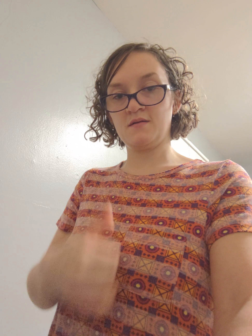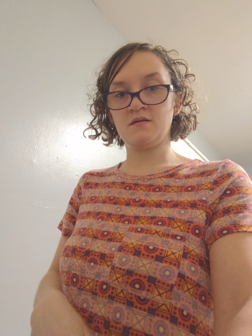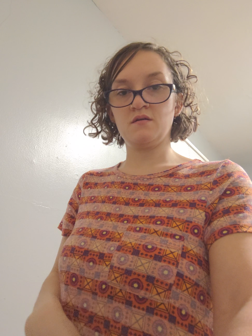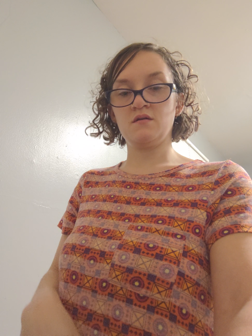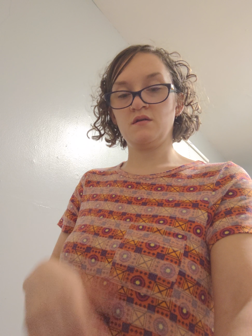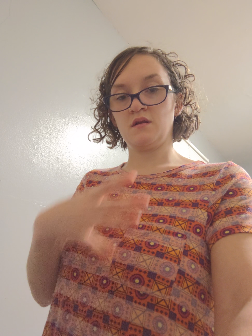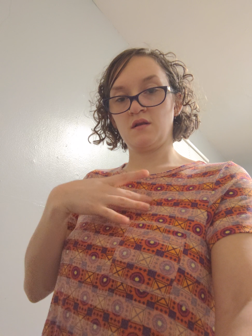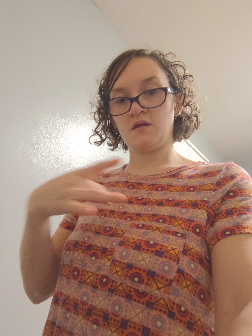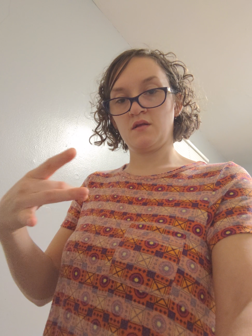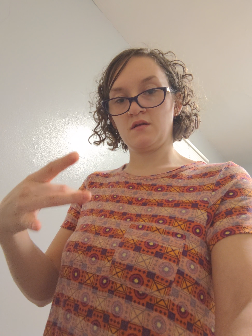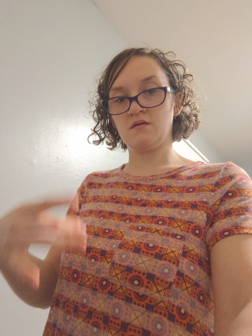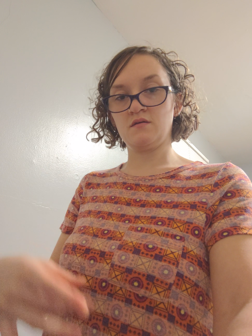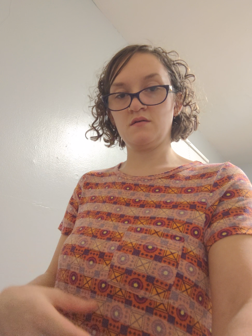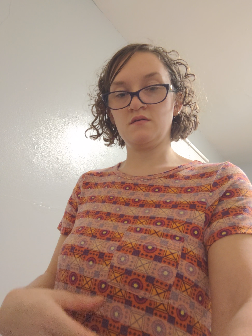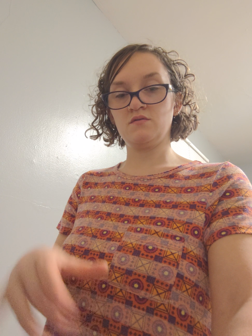like